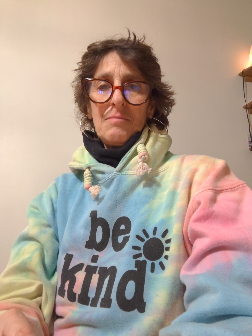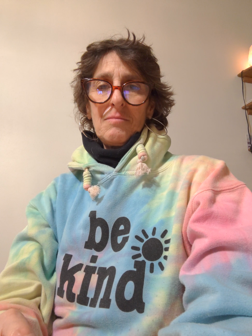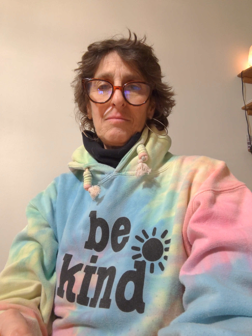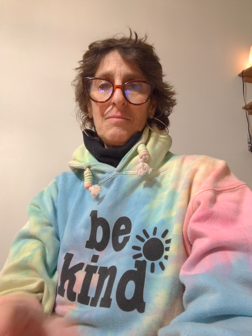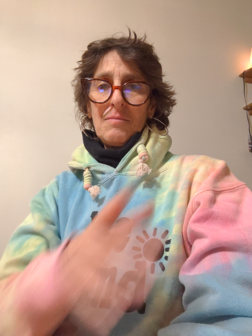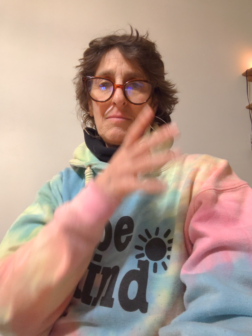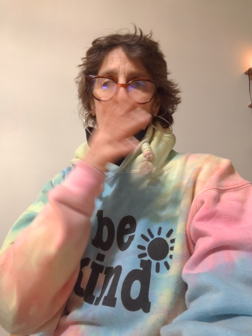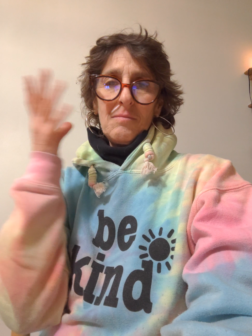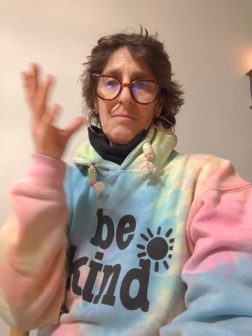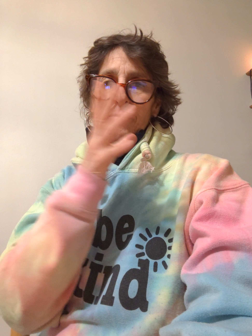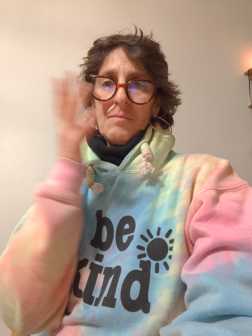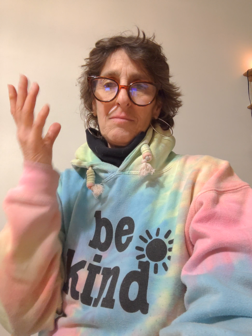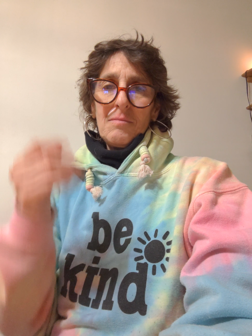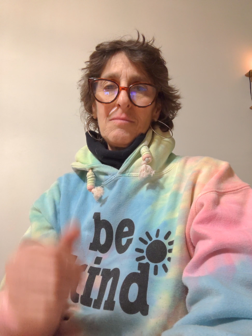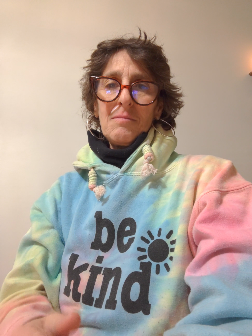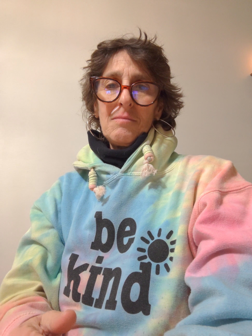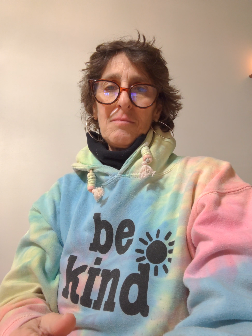farm